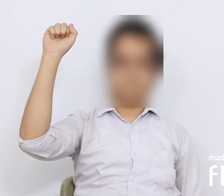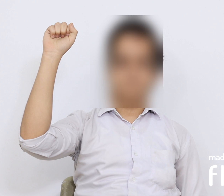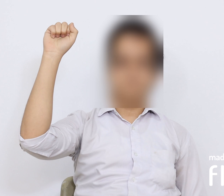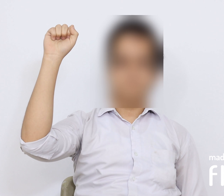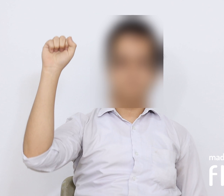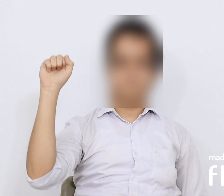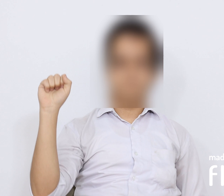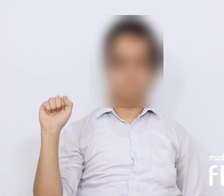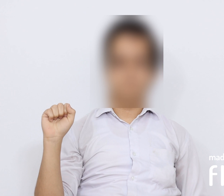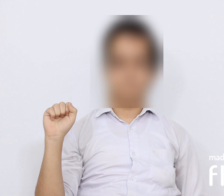آ